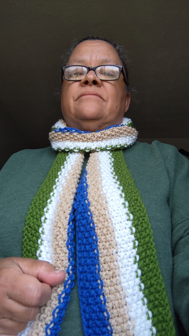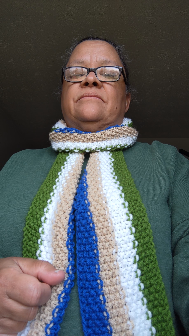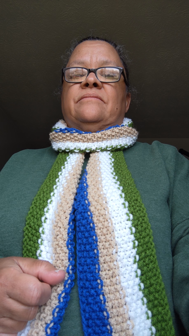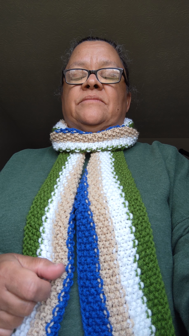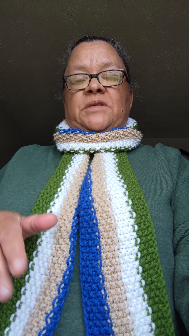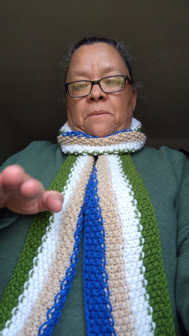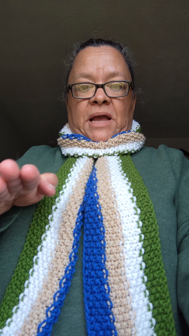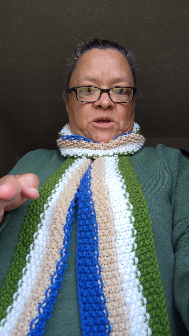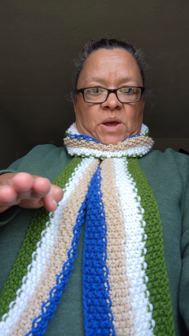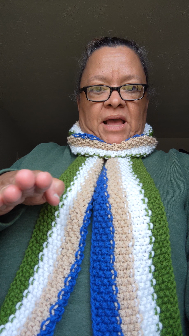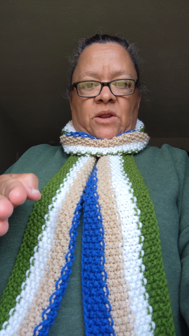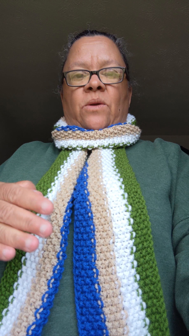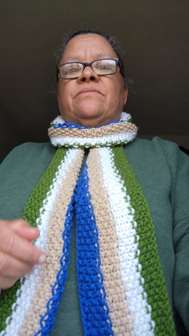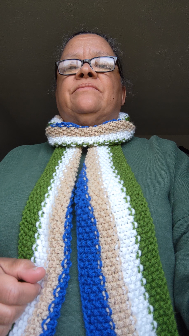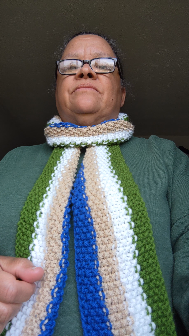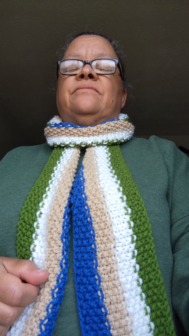penguin